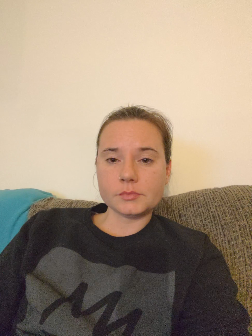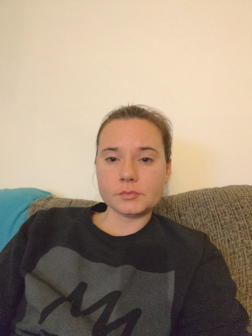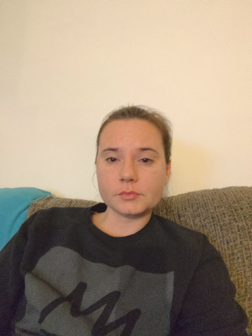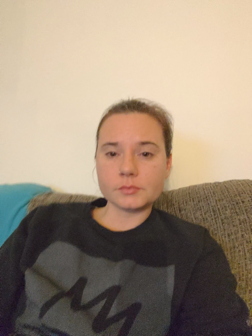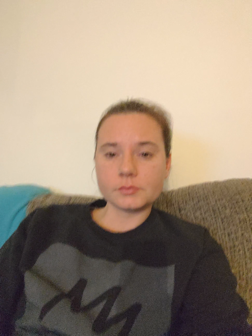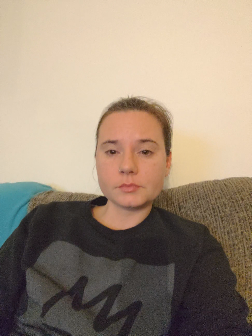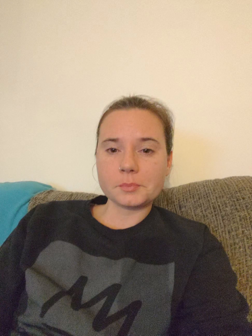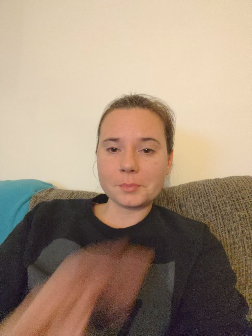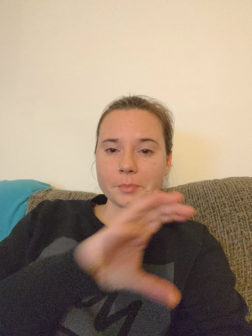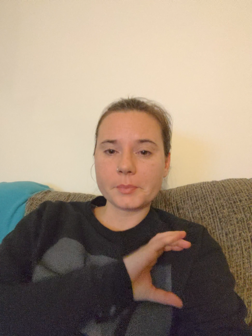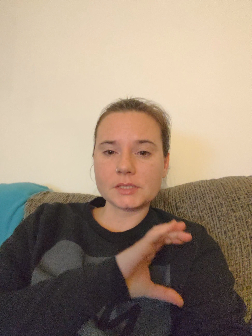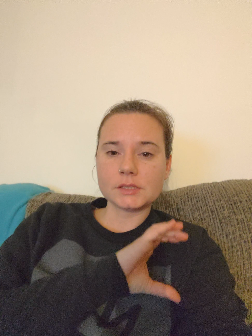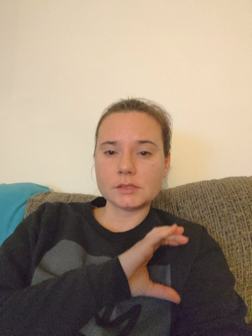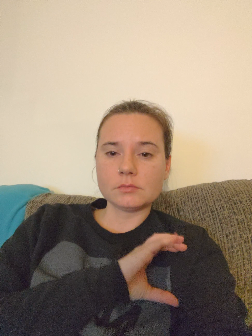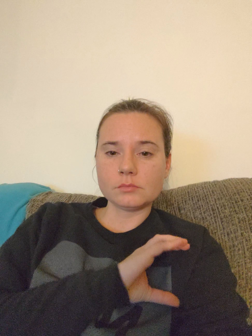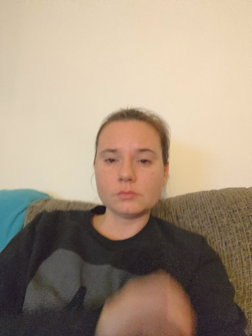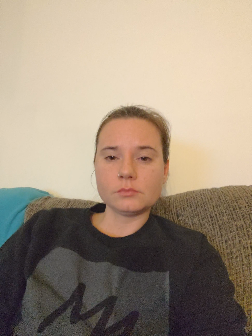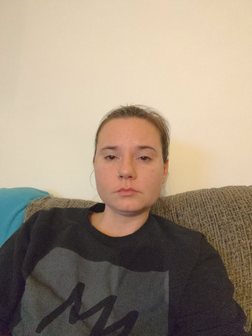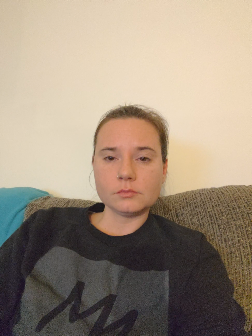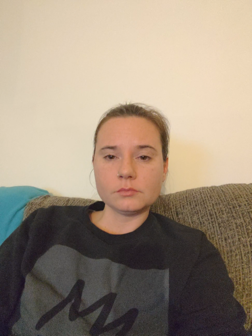police